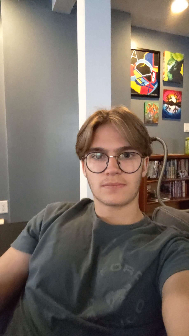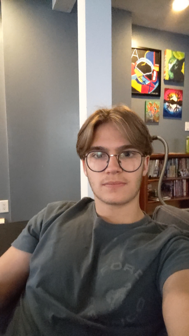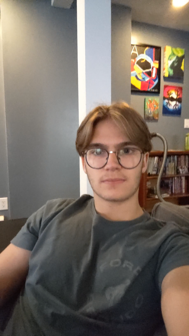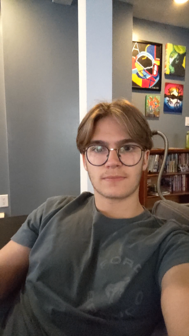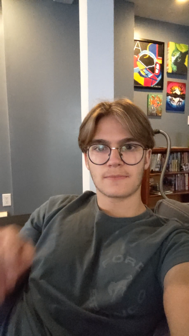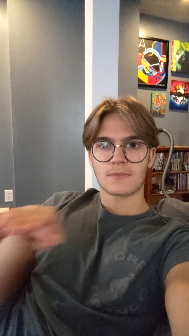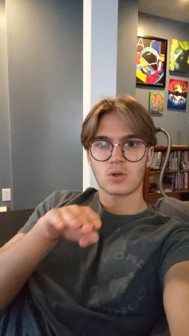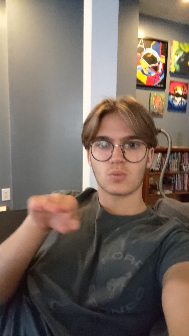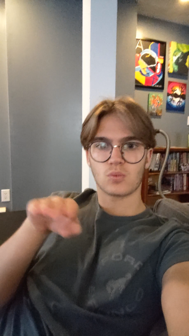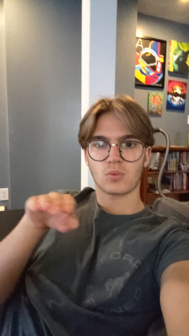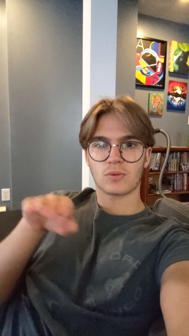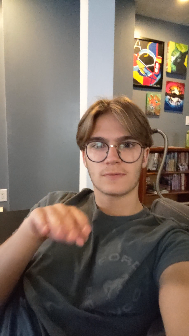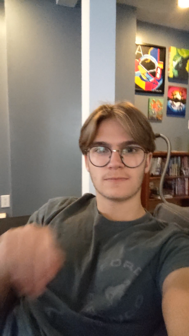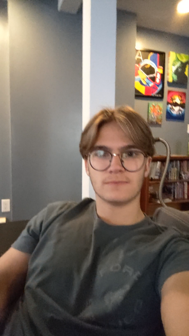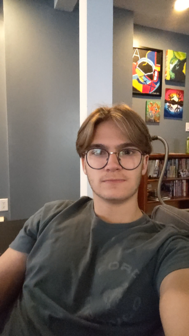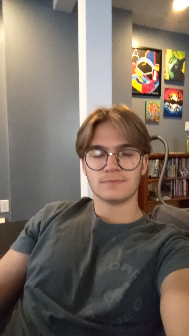boots